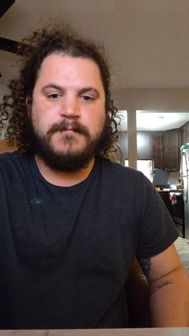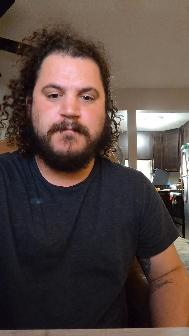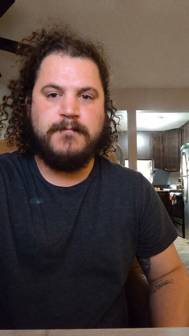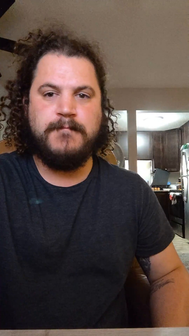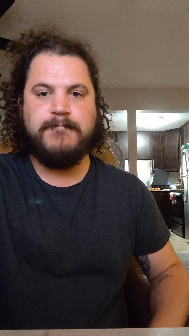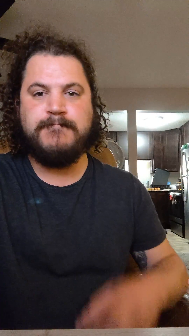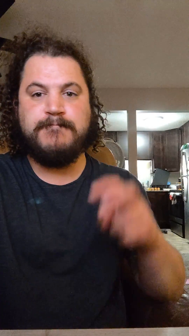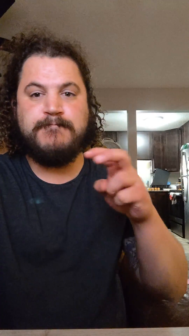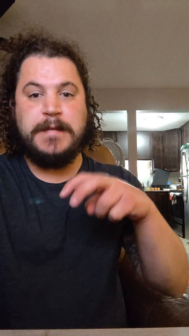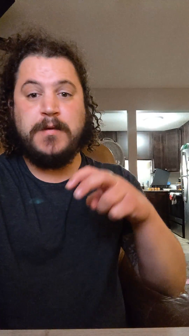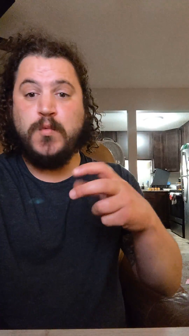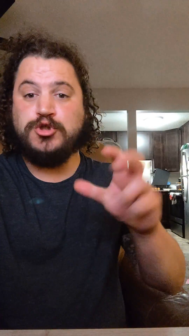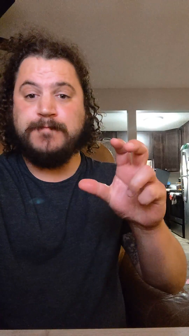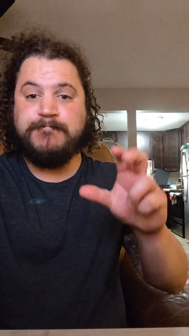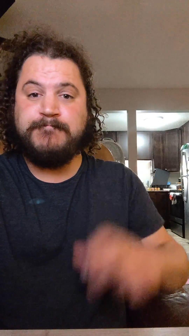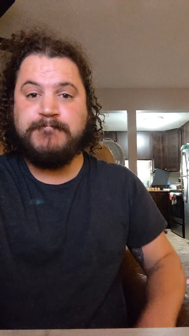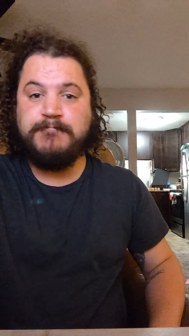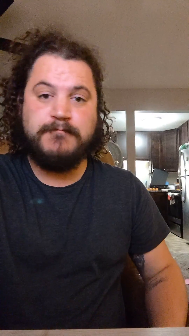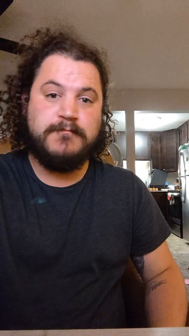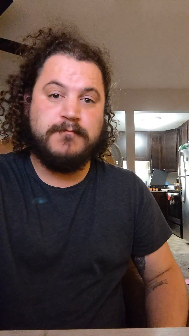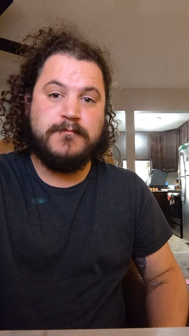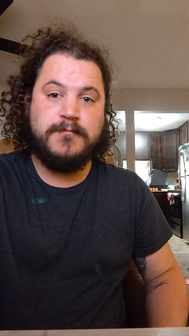potato chip